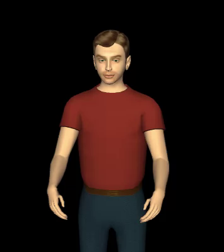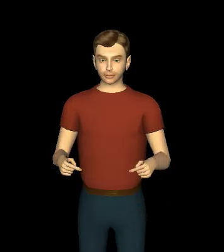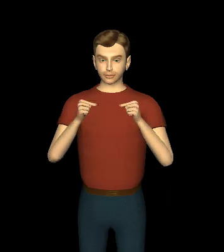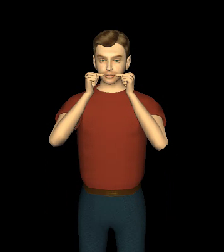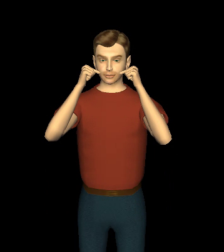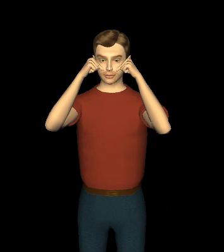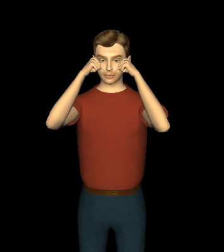يبتسم